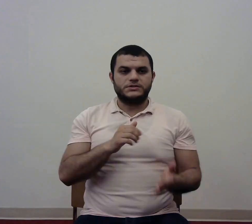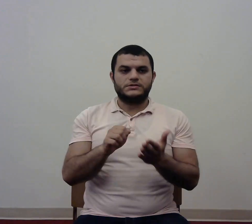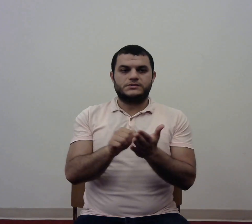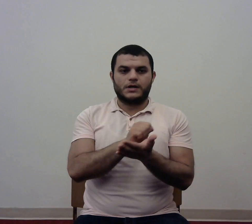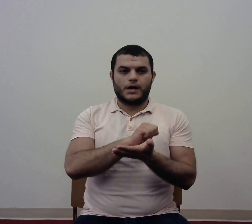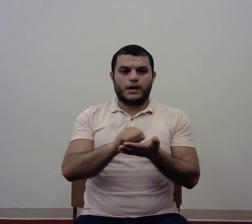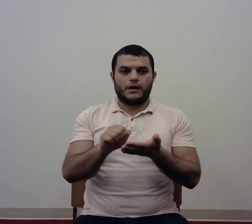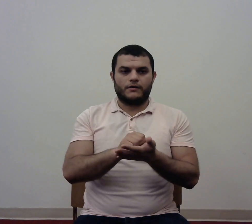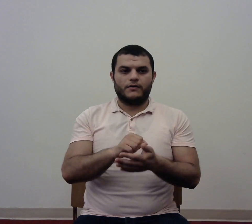sənəd